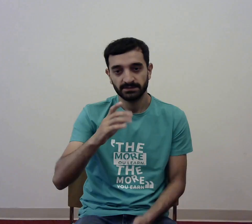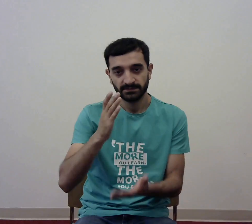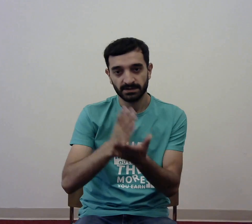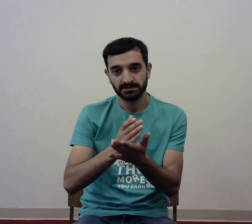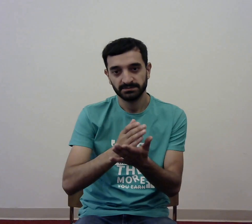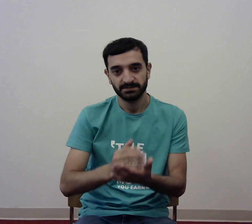var